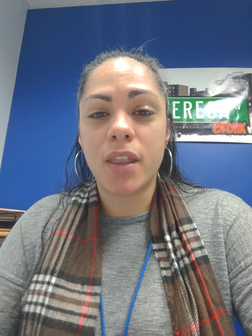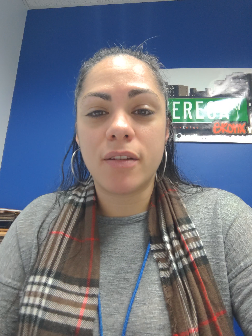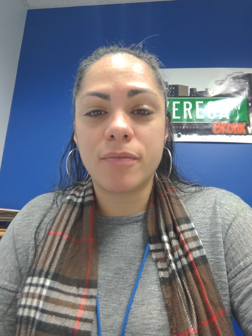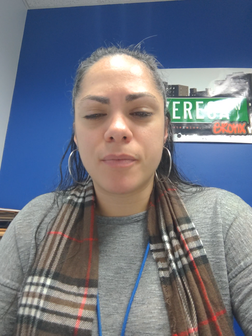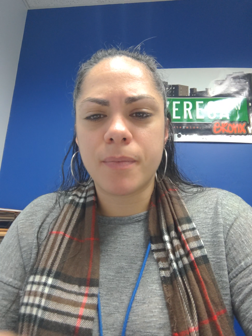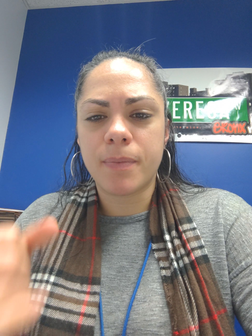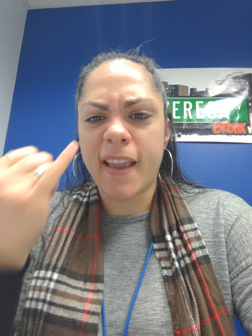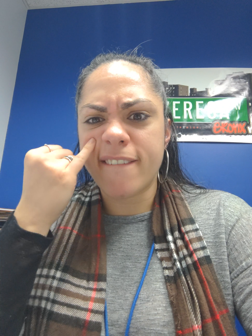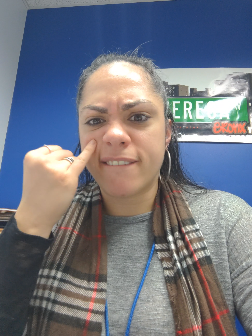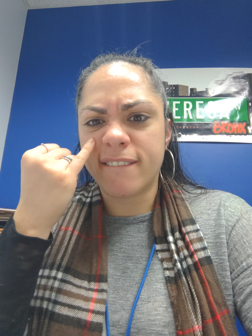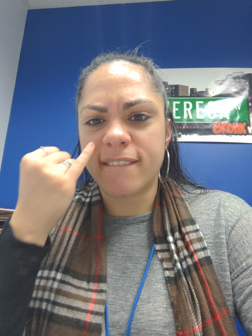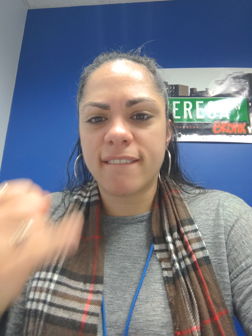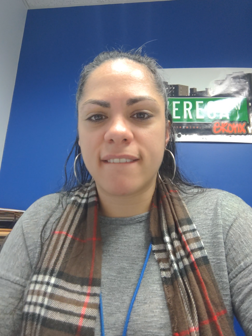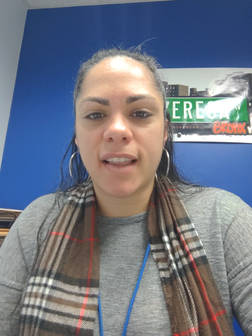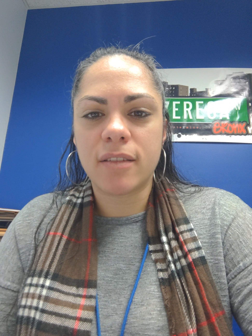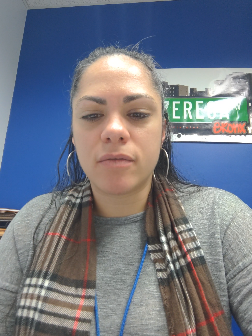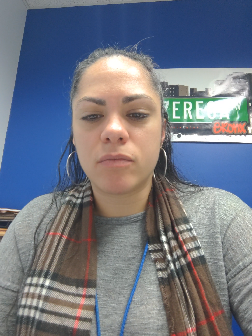if